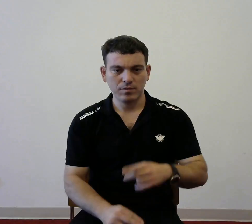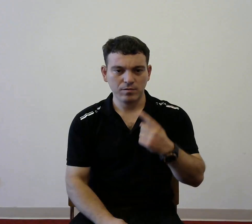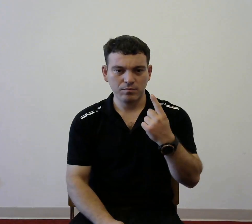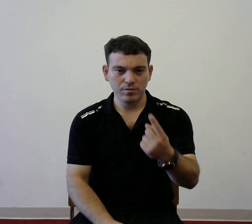1